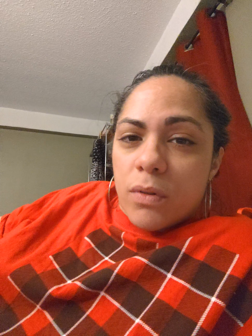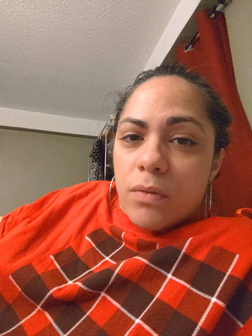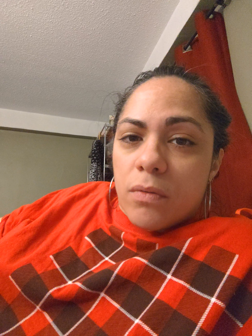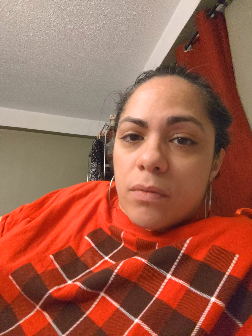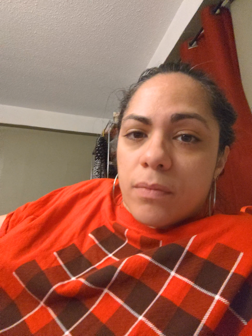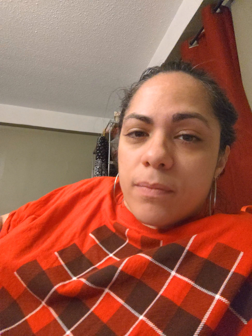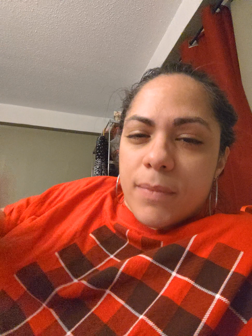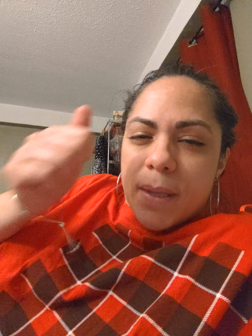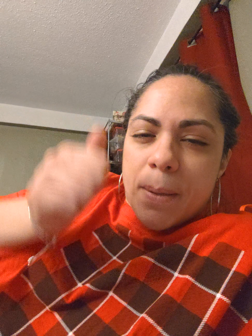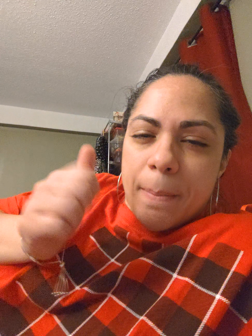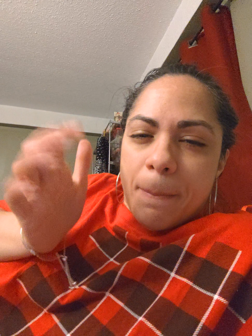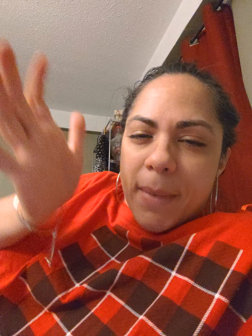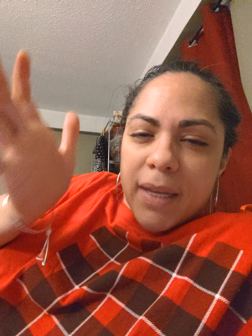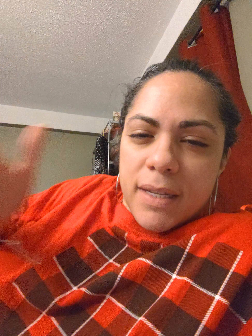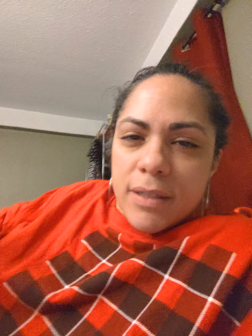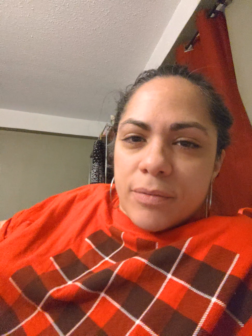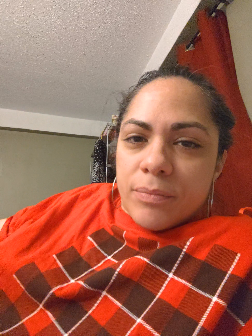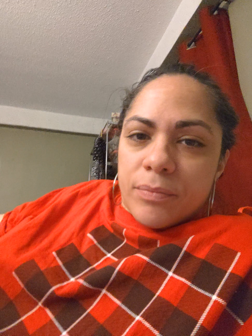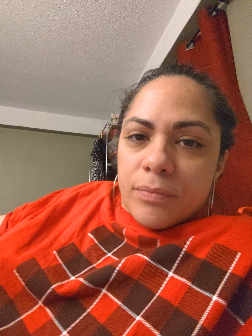mitten